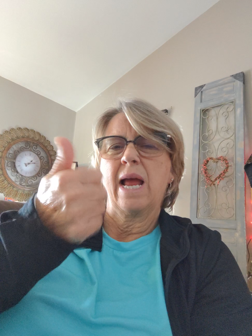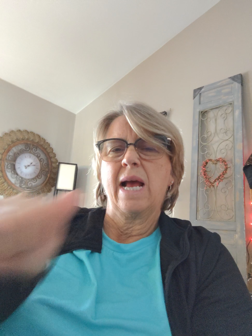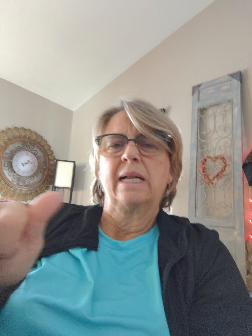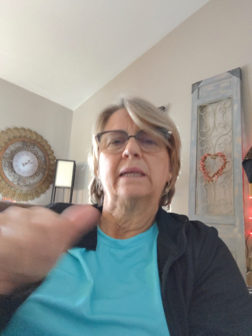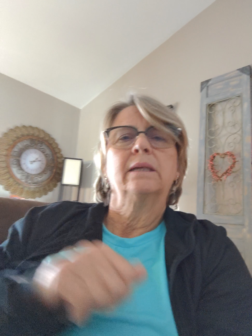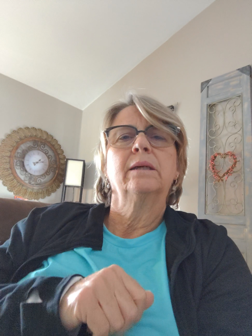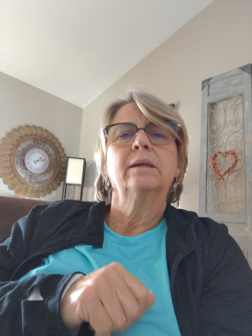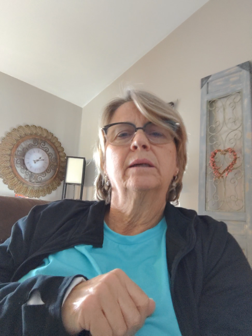any